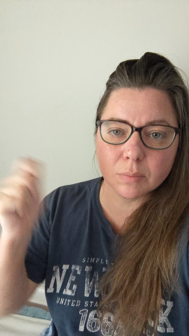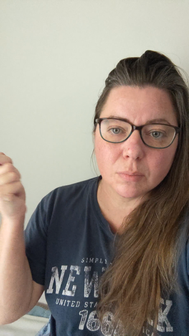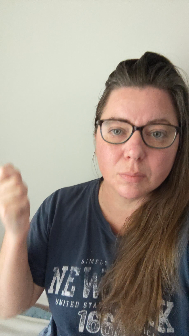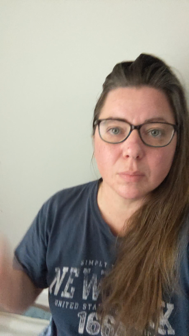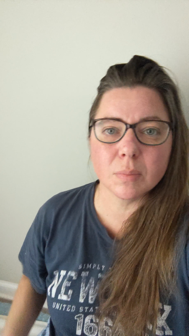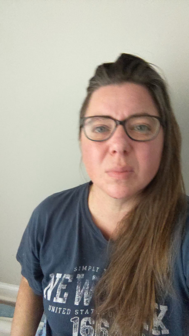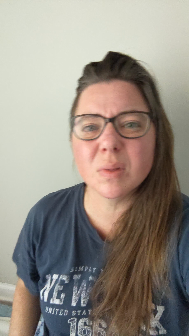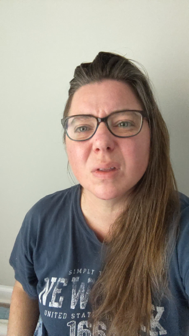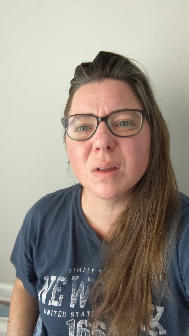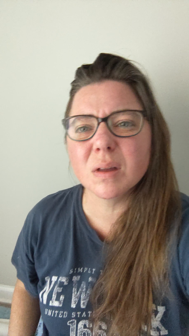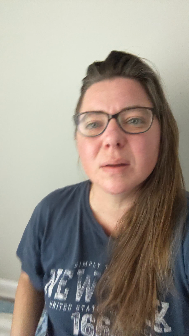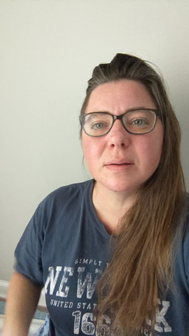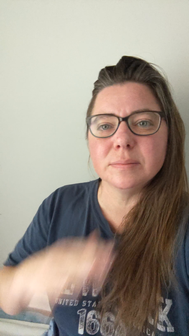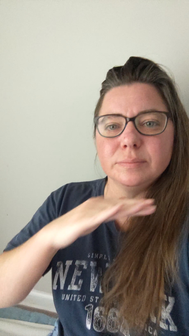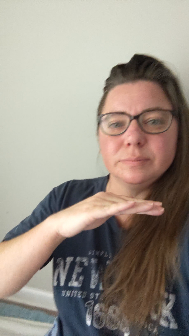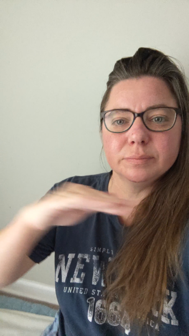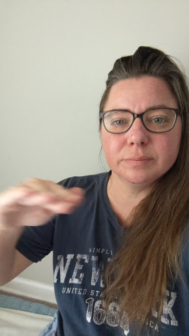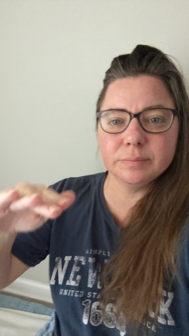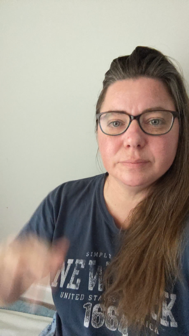nice